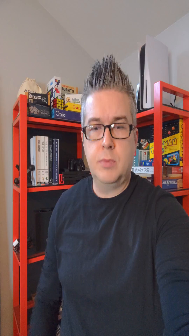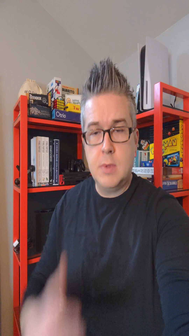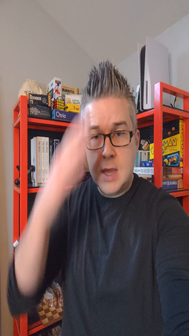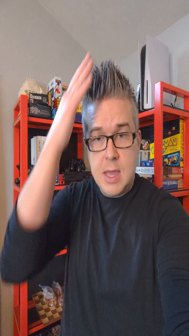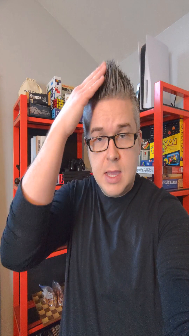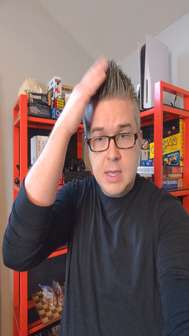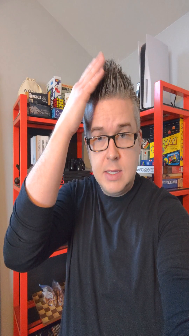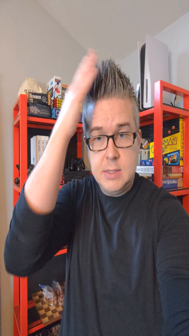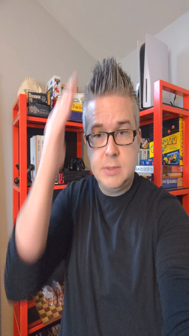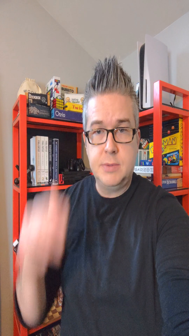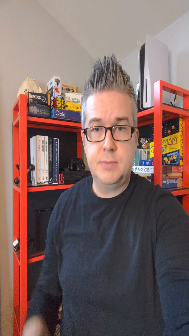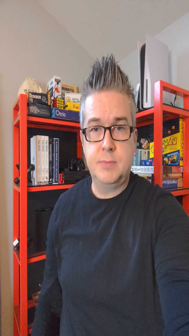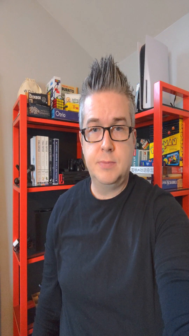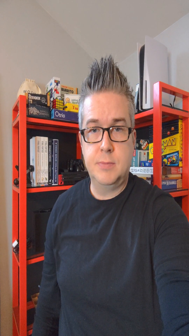hat